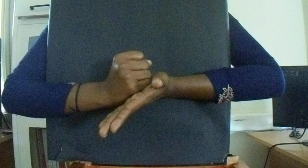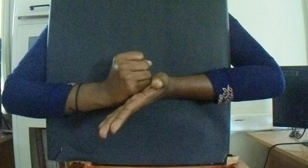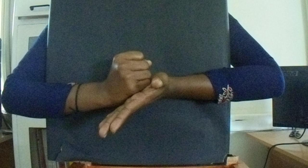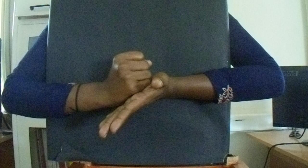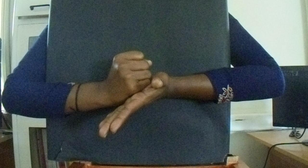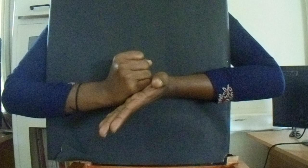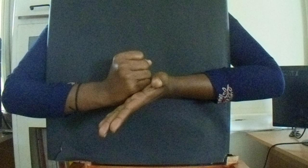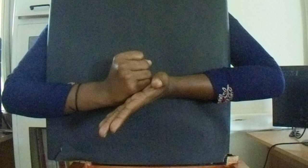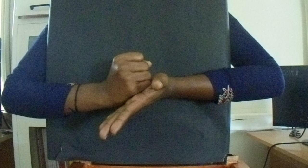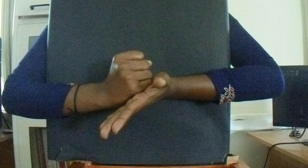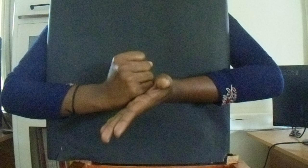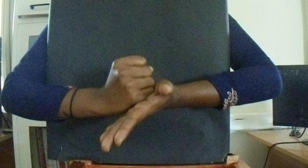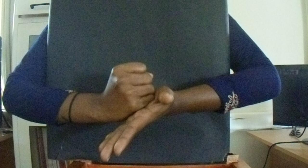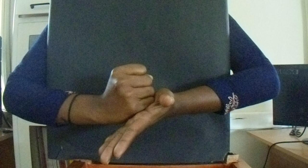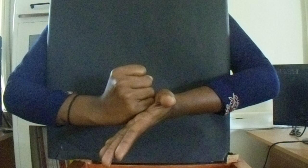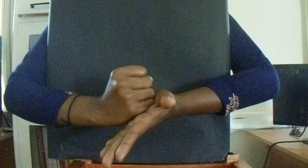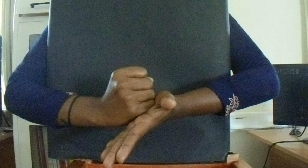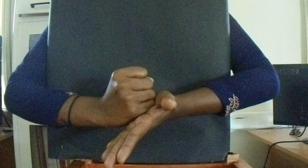help